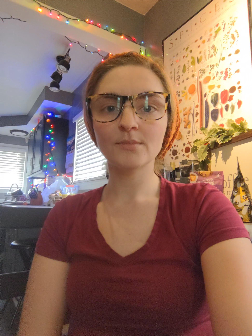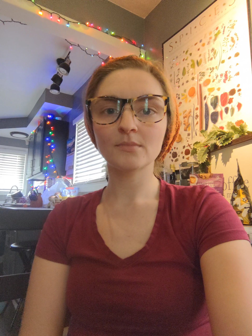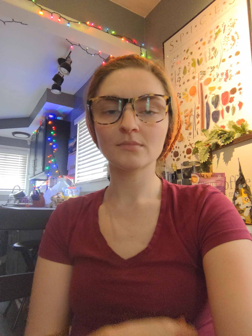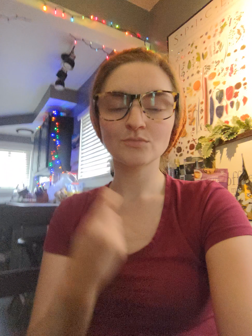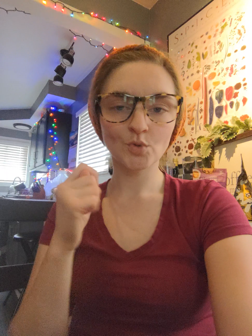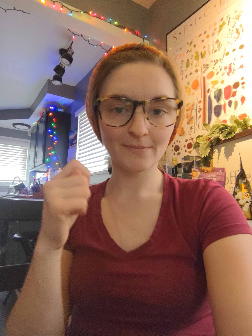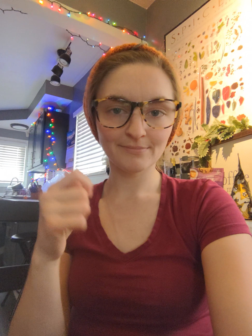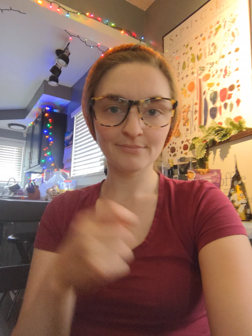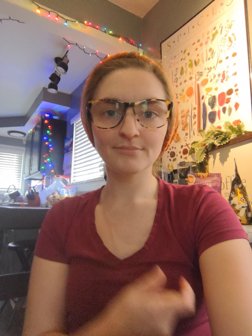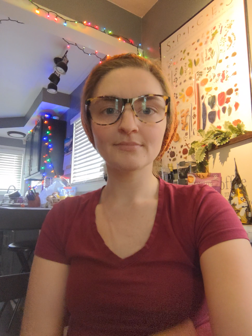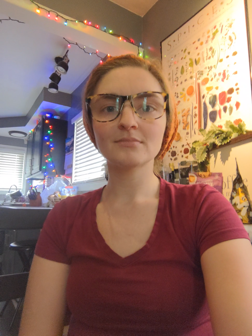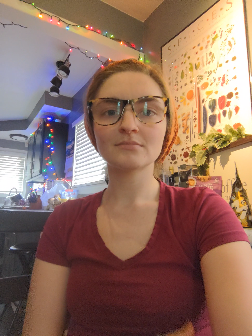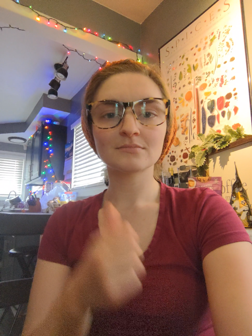toy